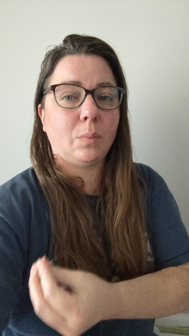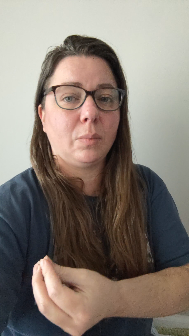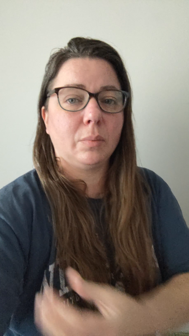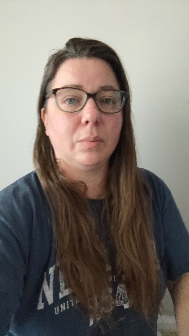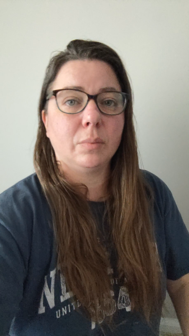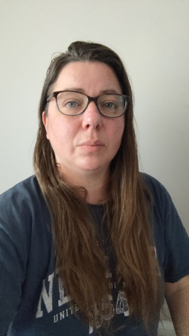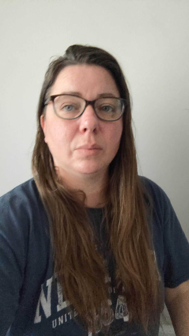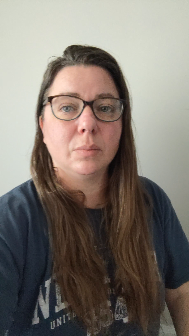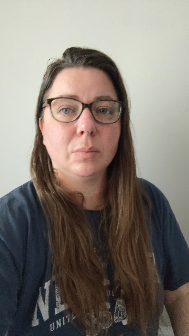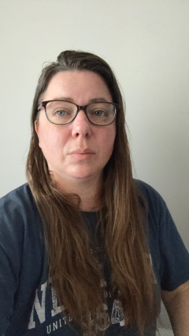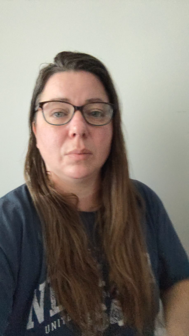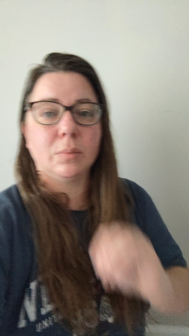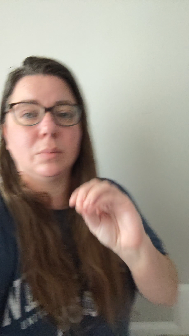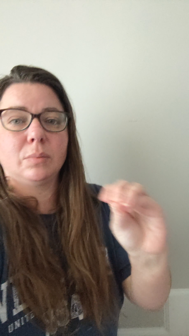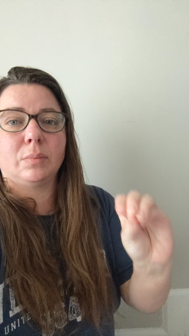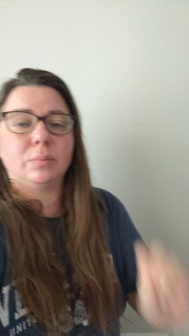none